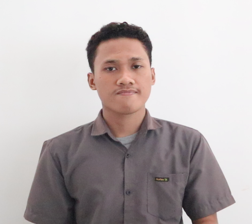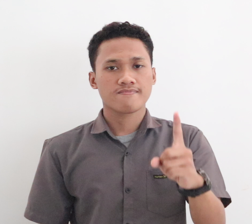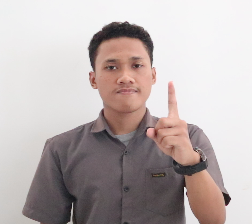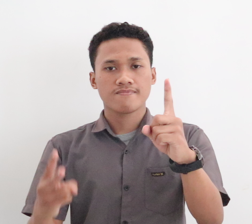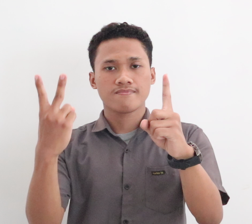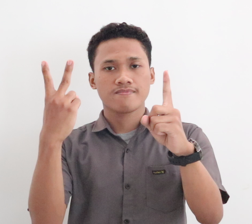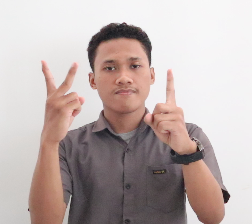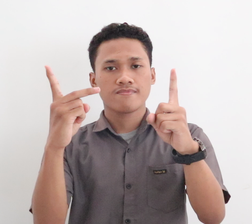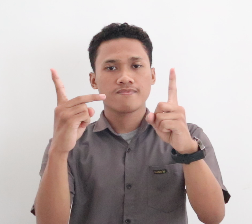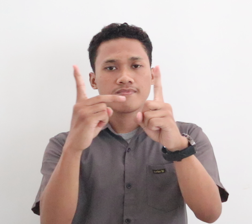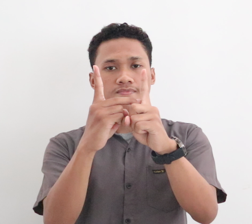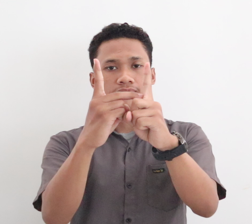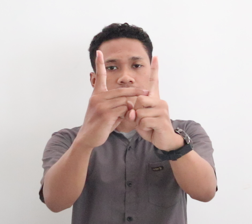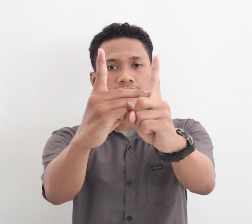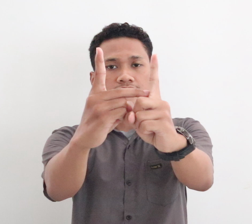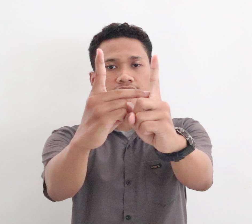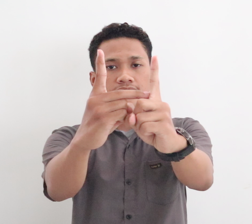H